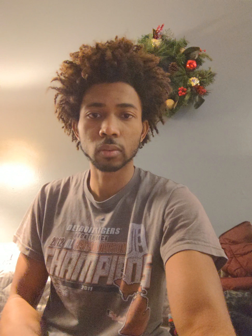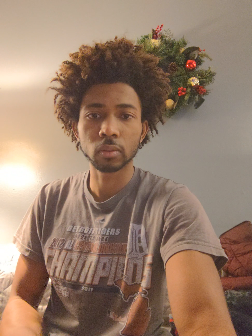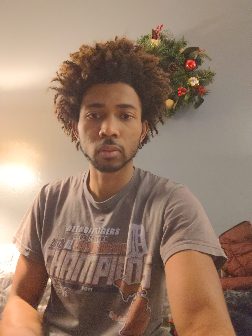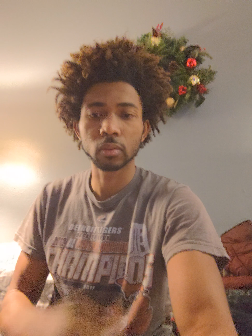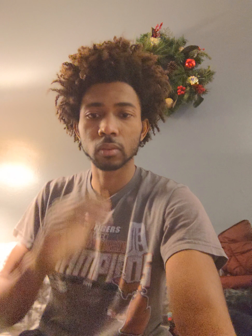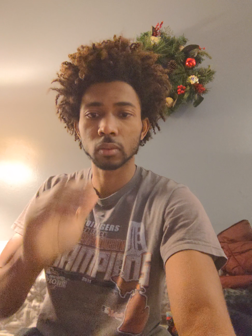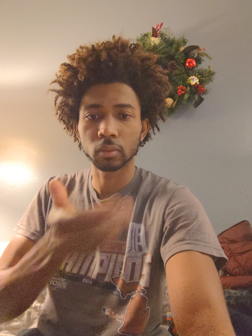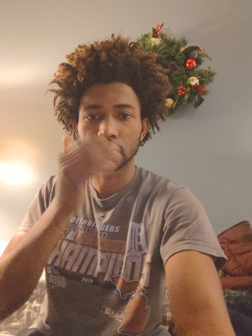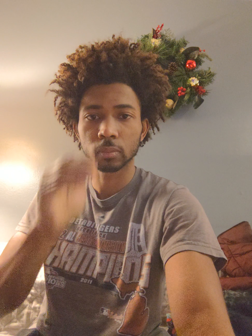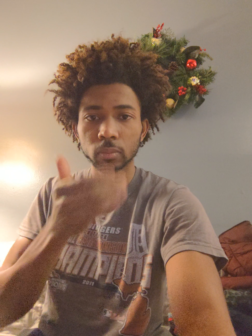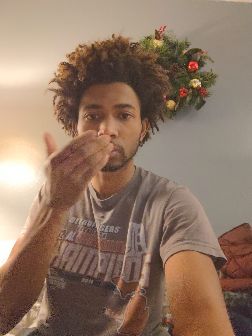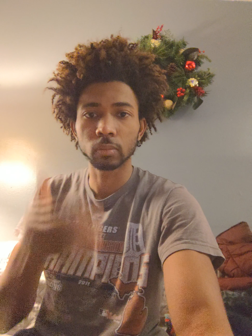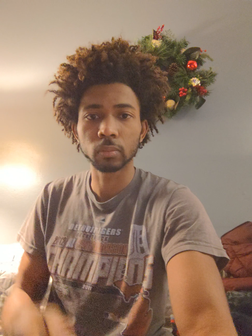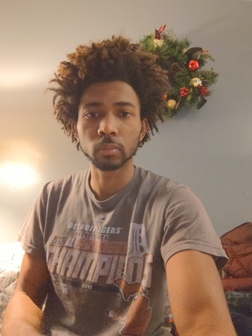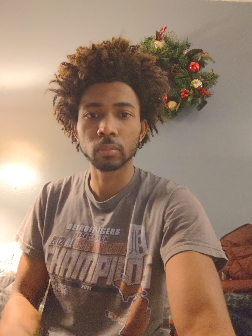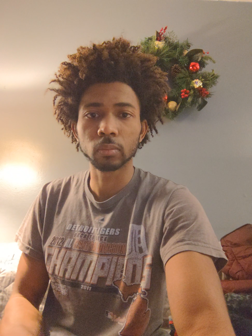cereal